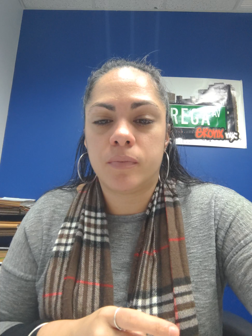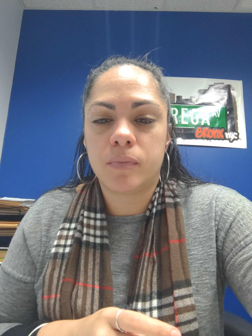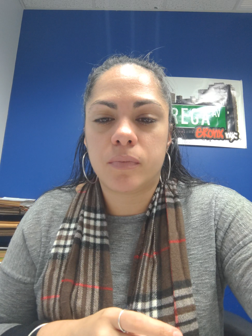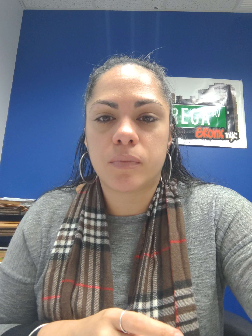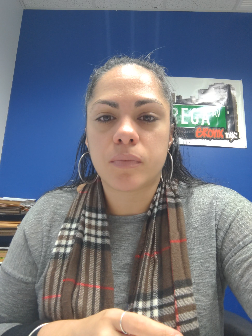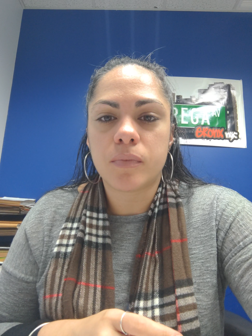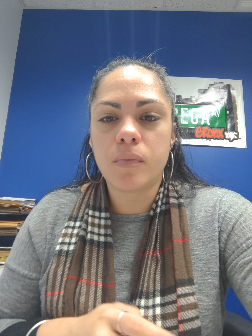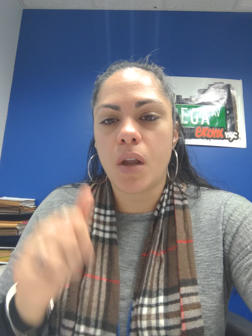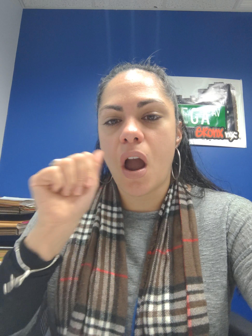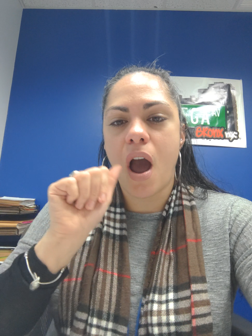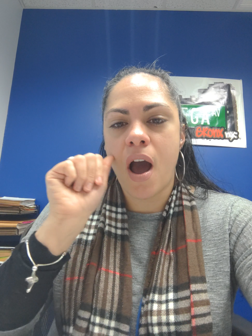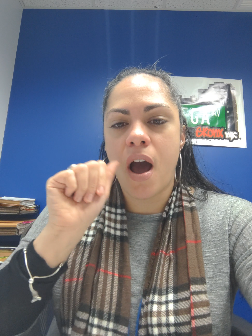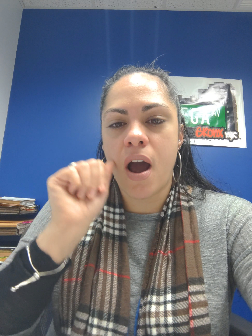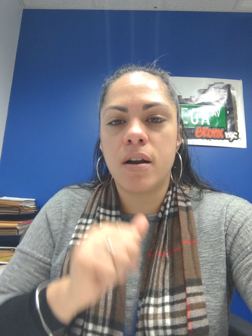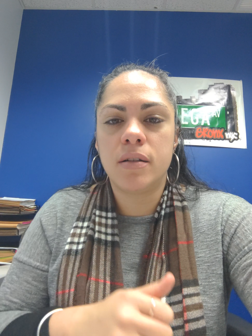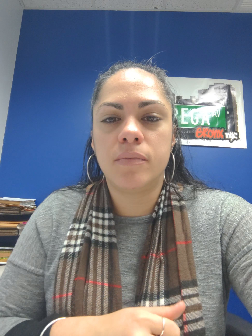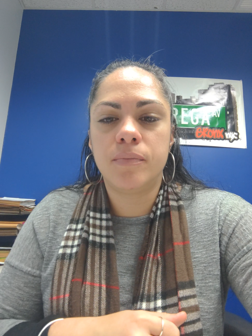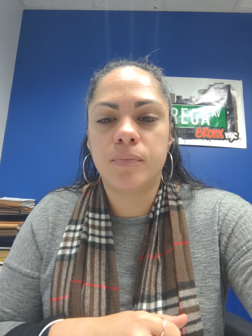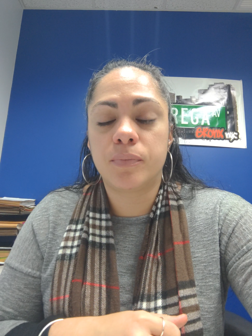aunt